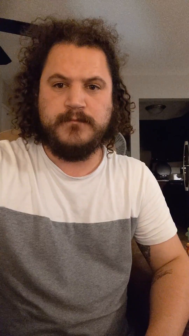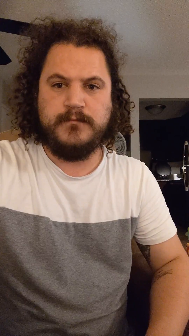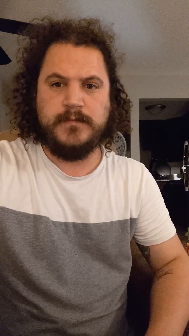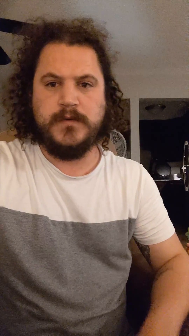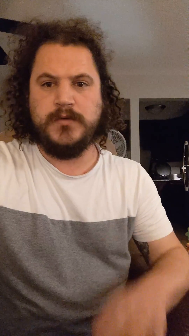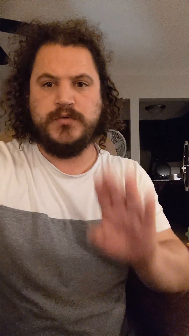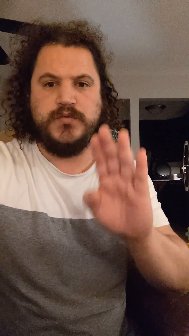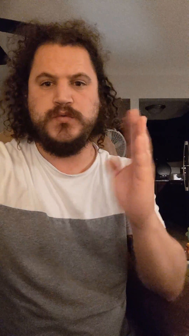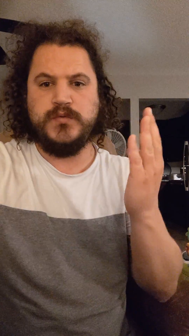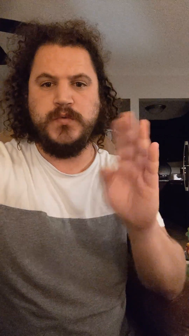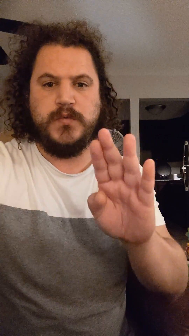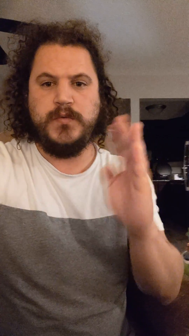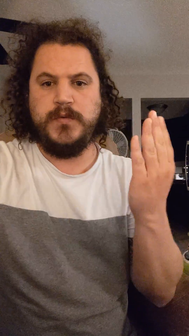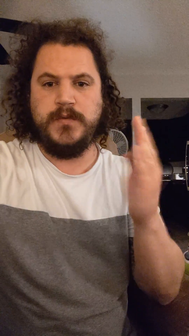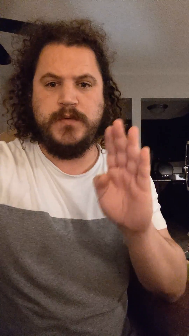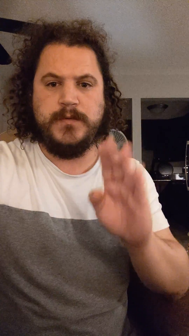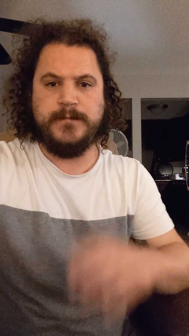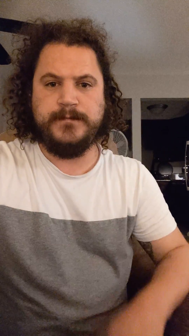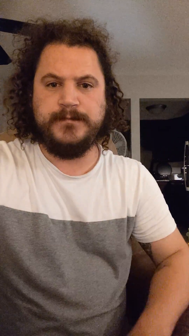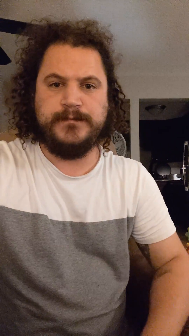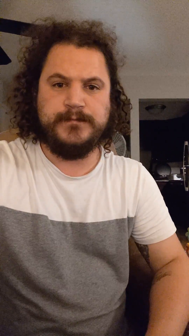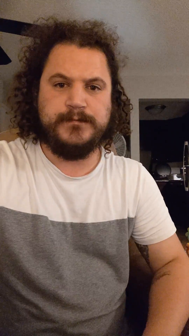door